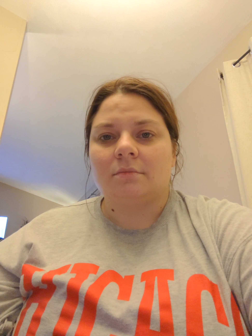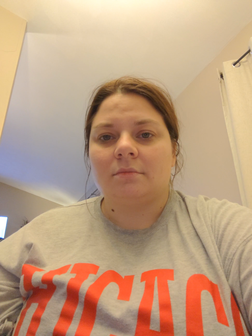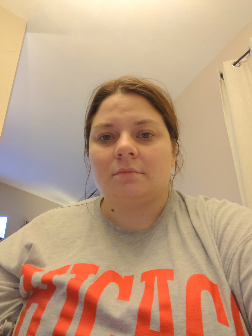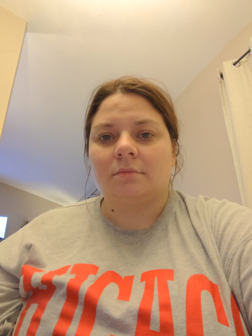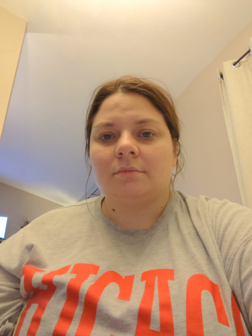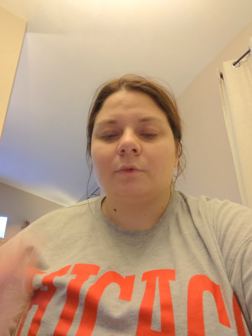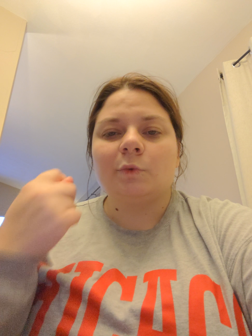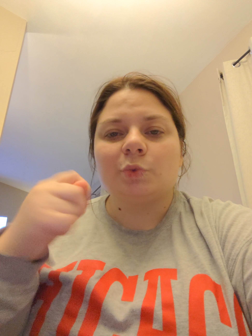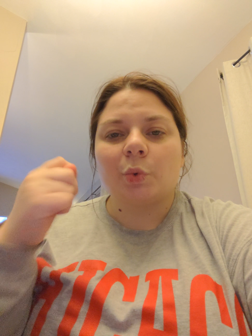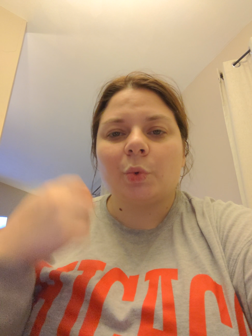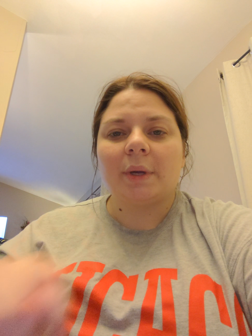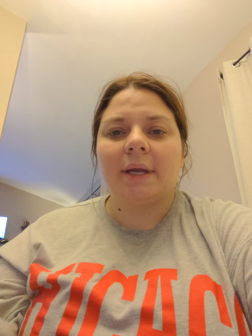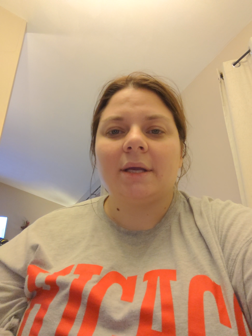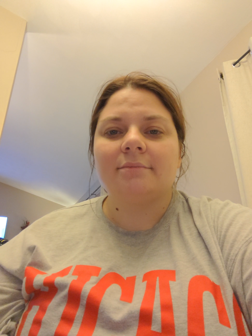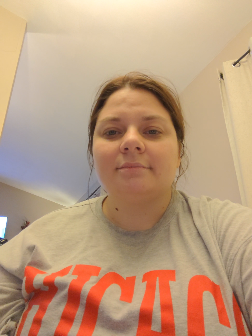toy